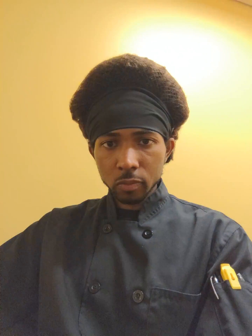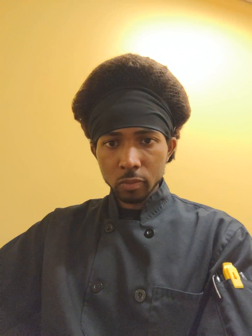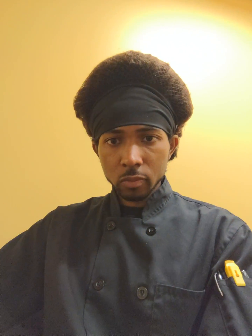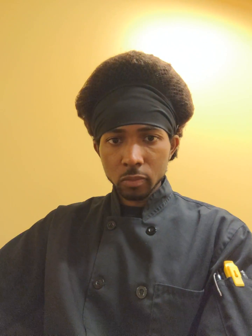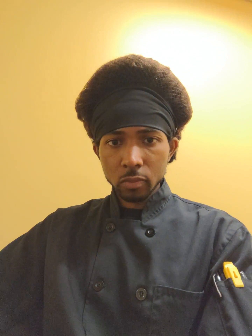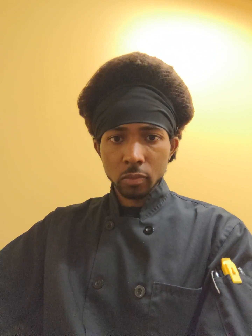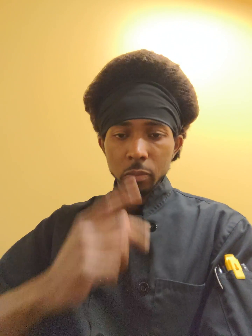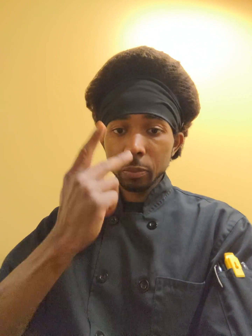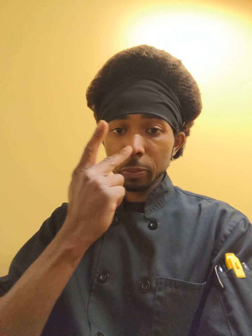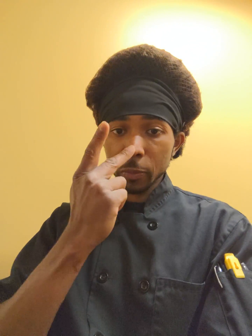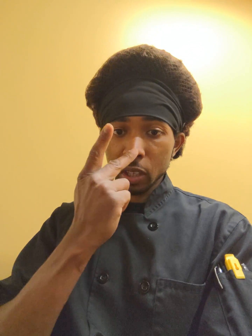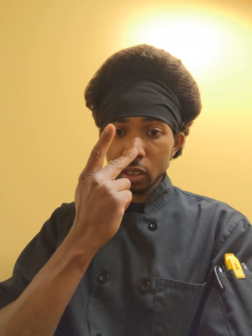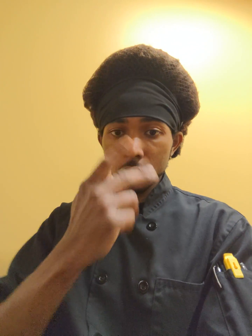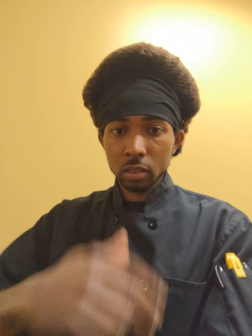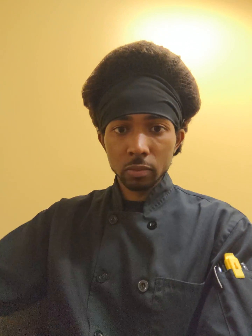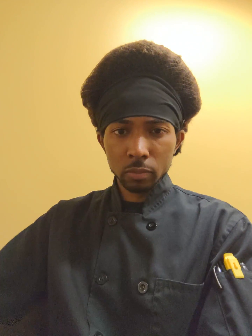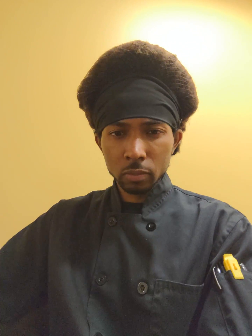penis